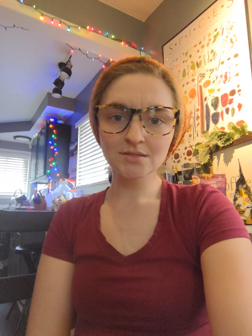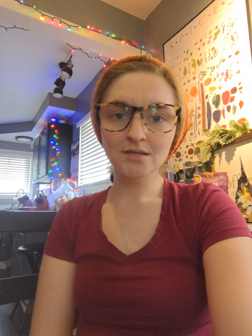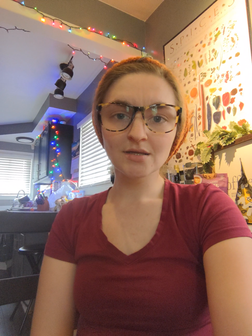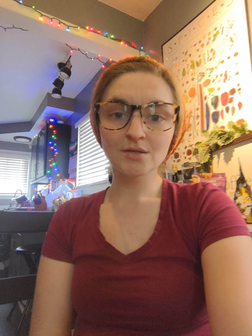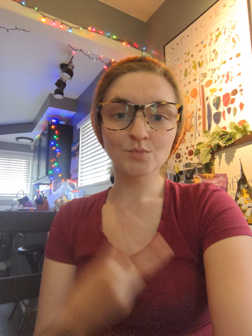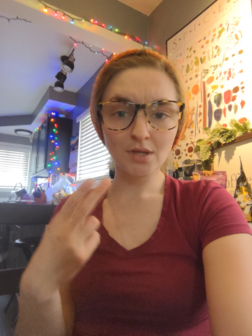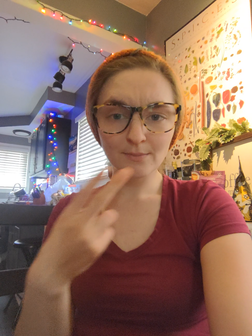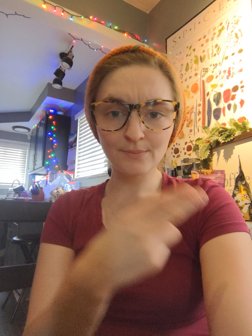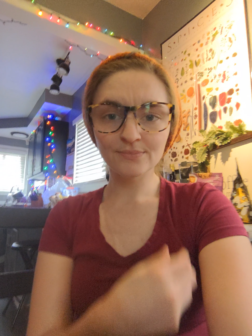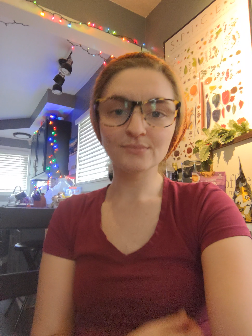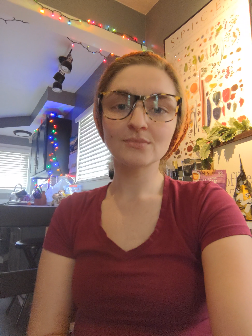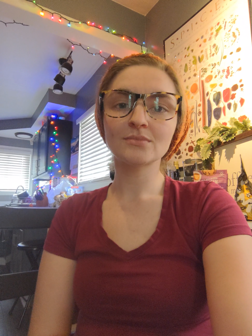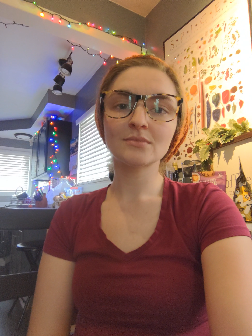scissors